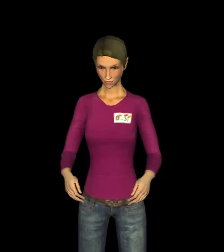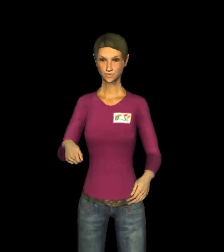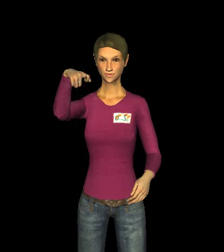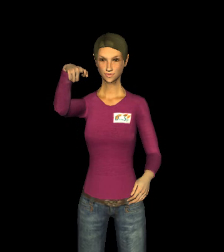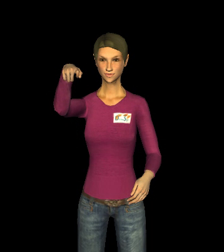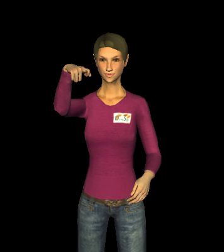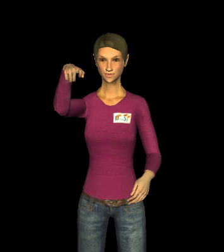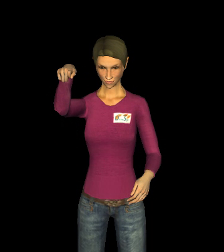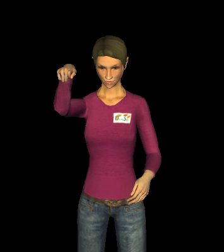رئيس